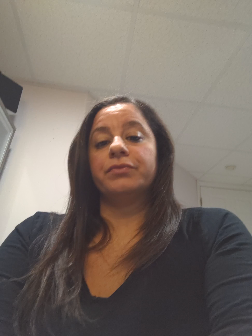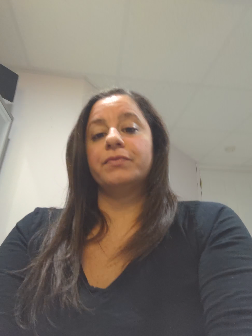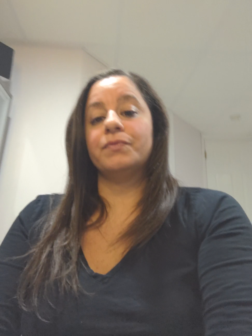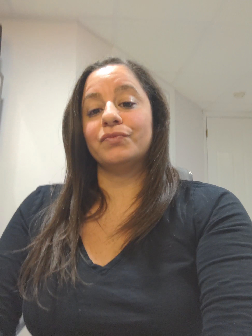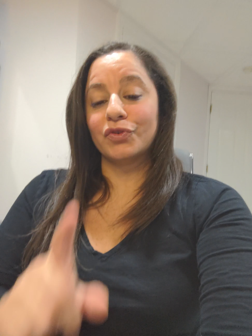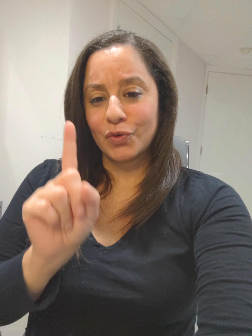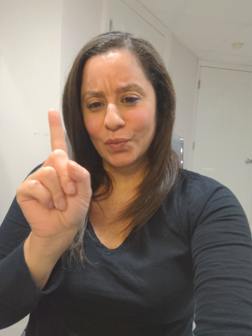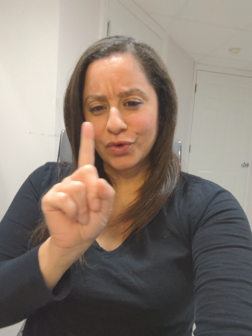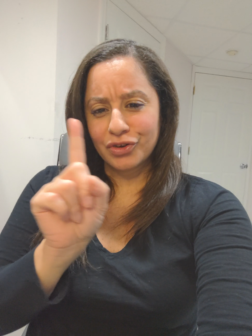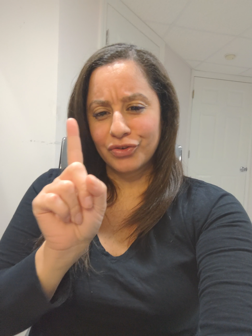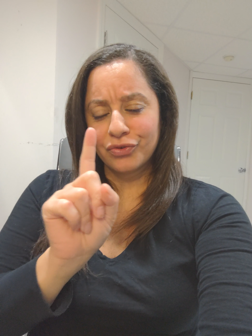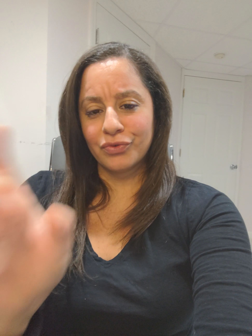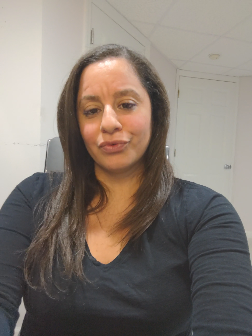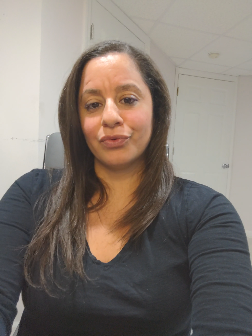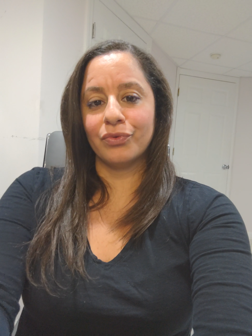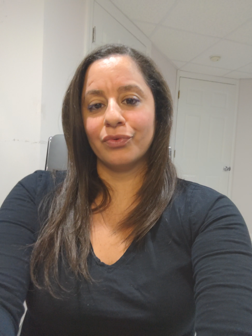where